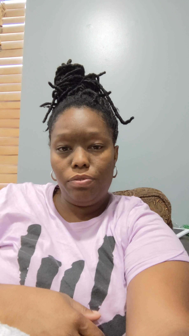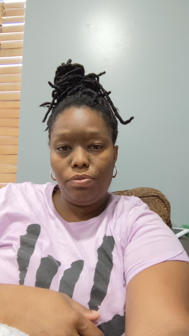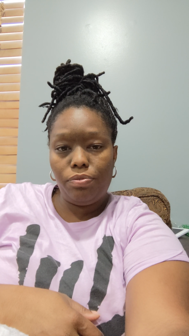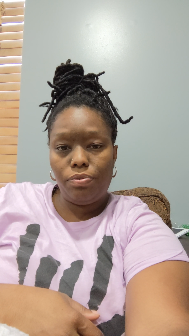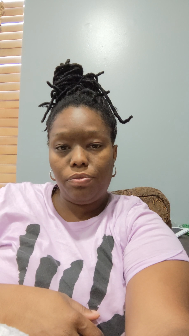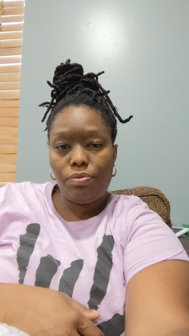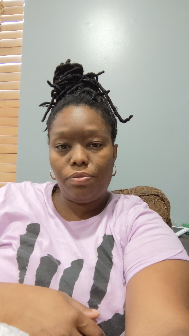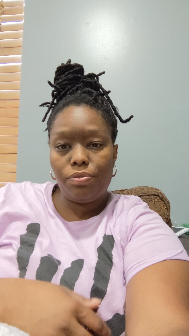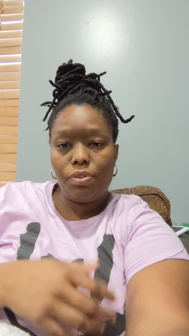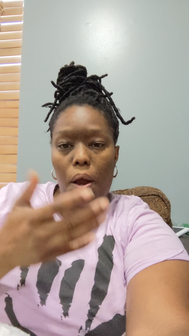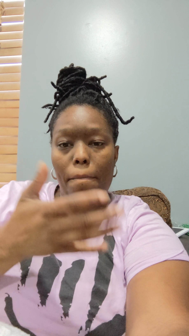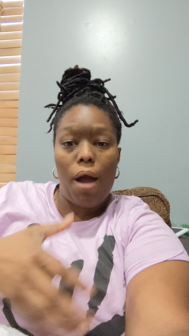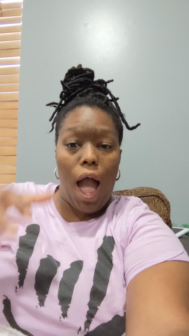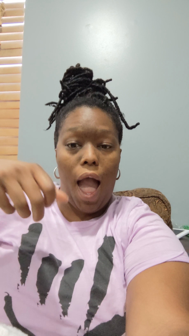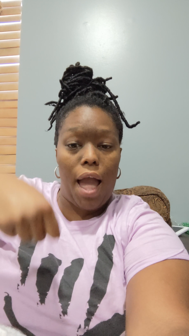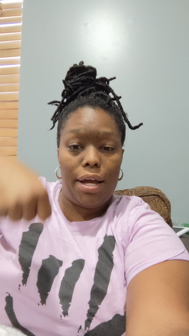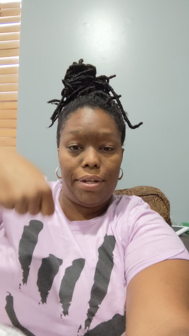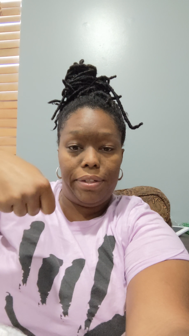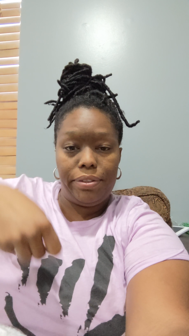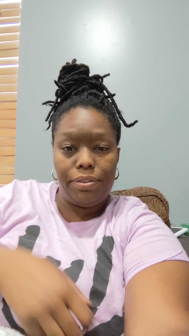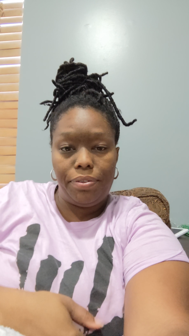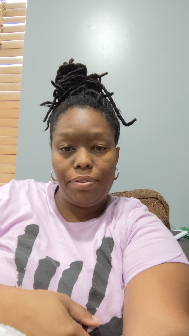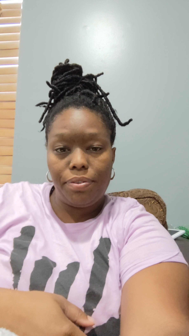bucket